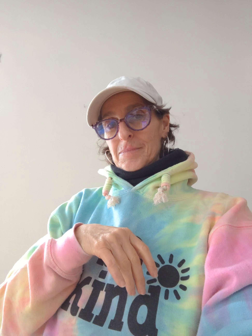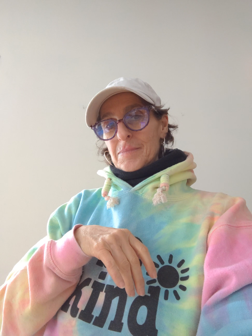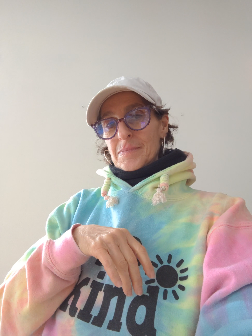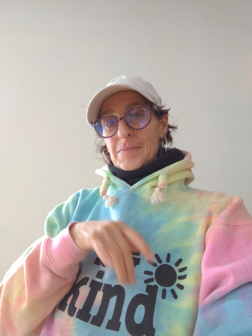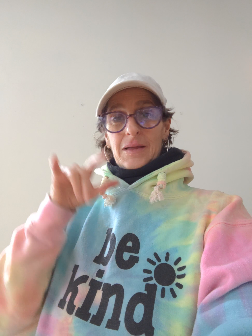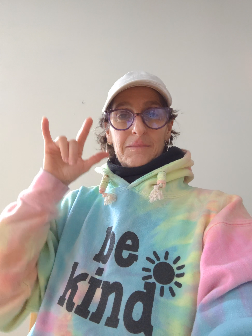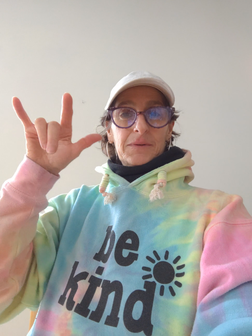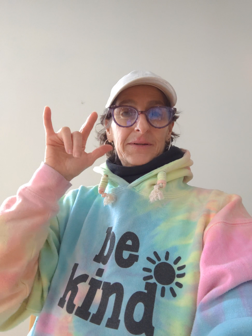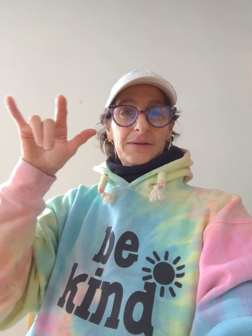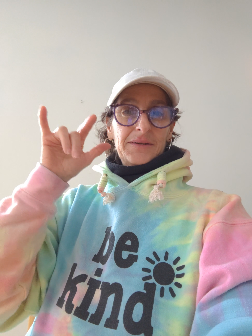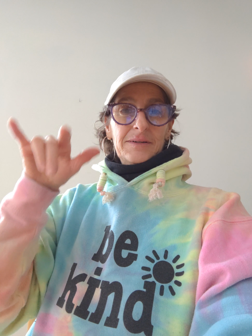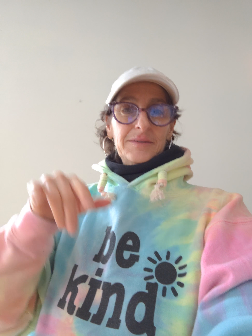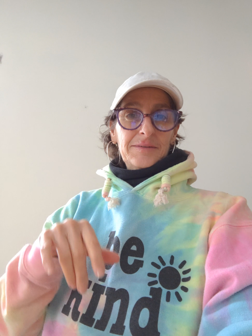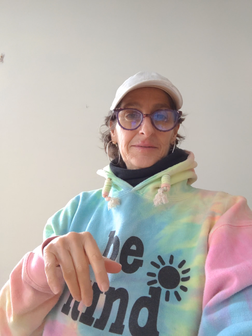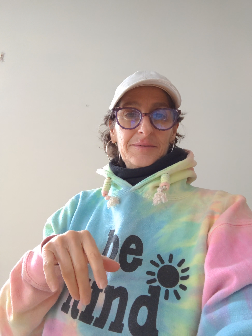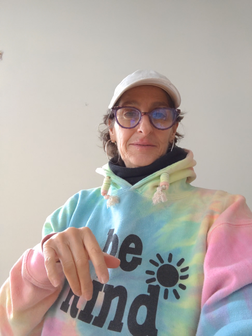airplane